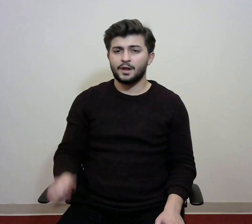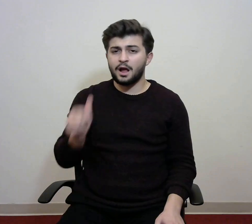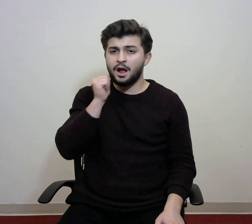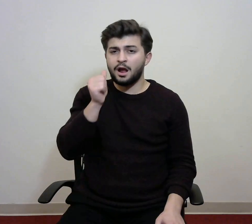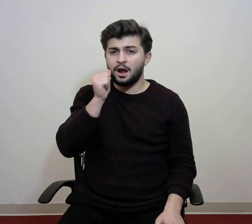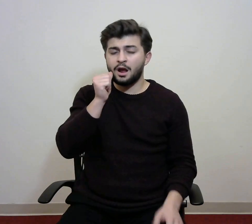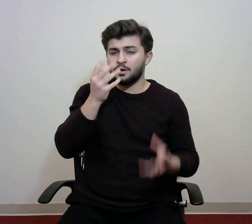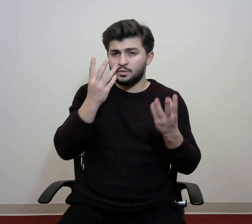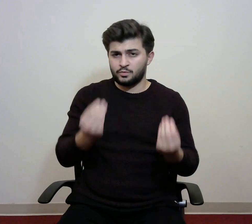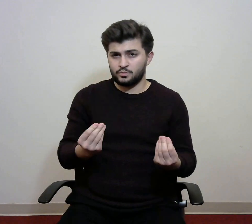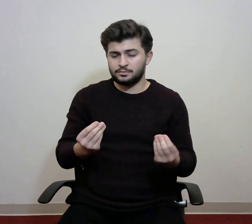hər gün